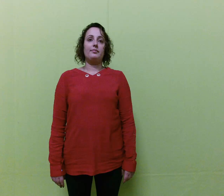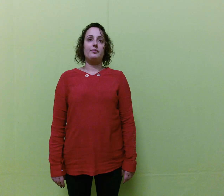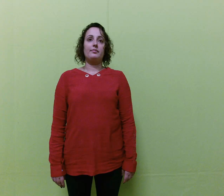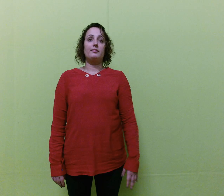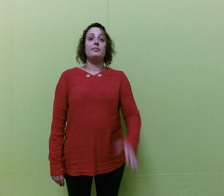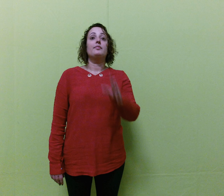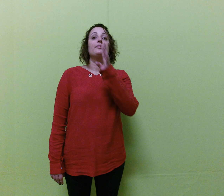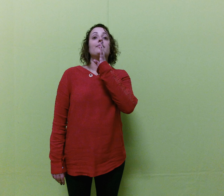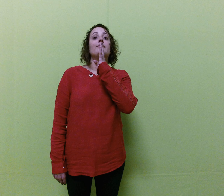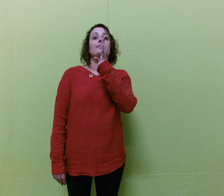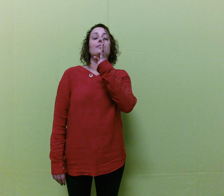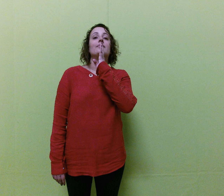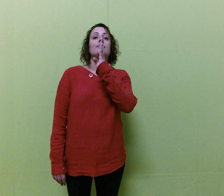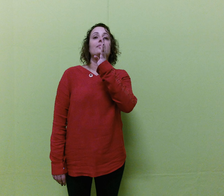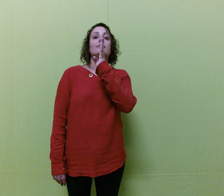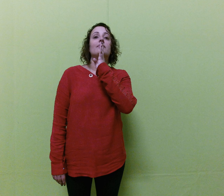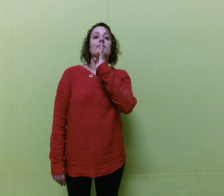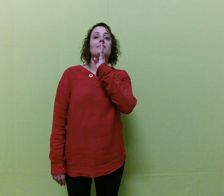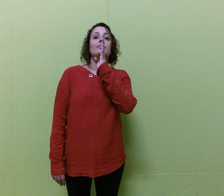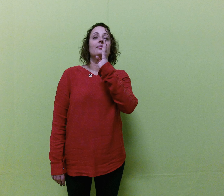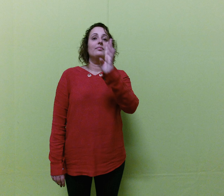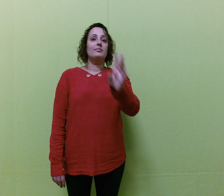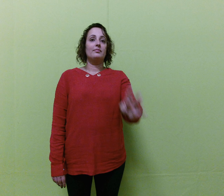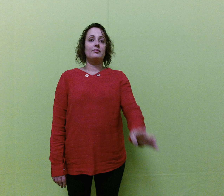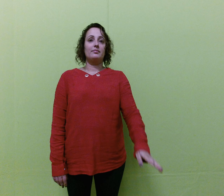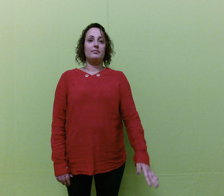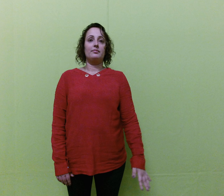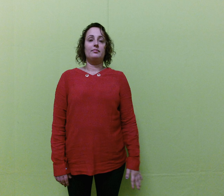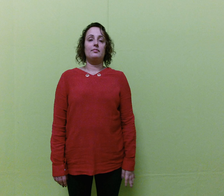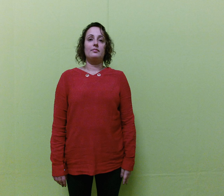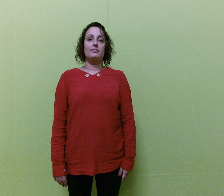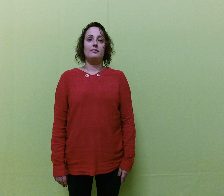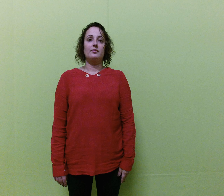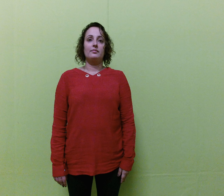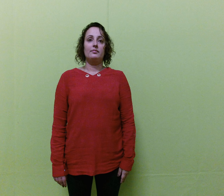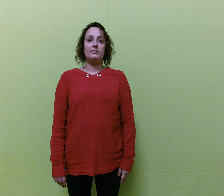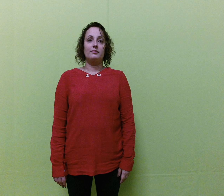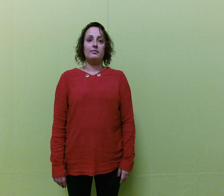conhecer